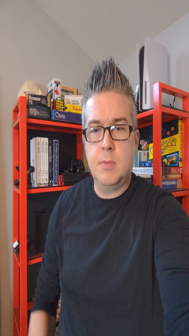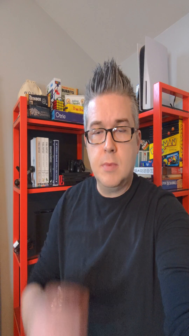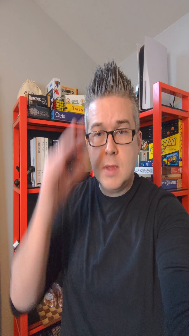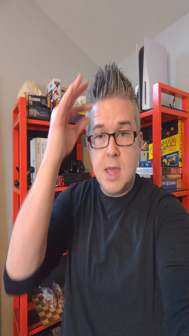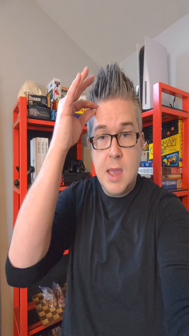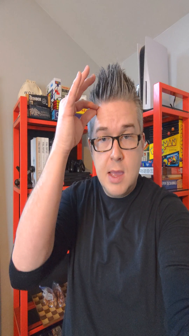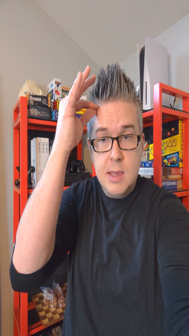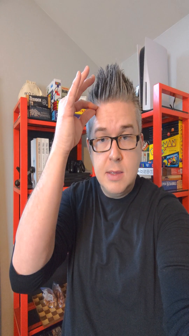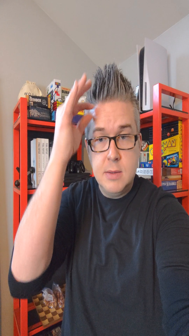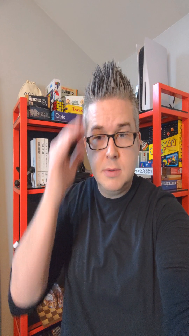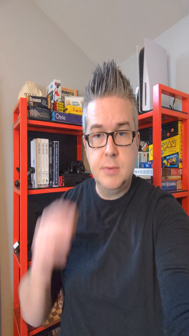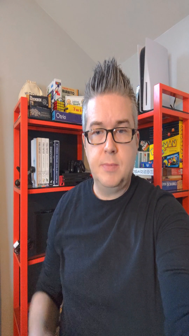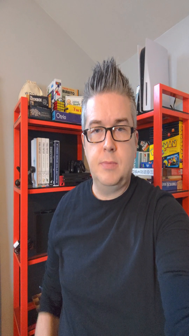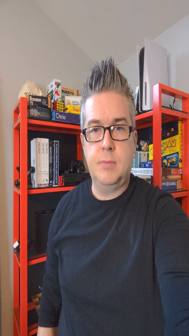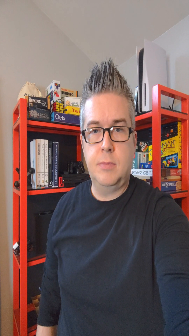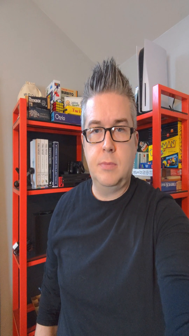hair